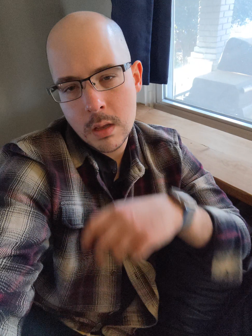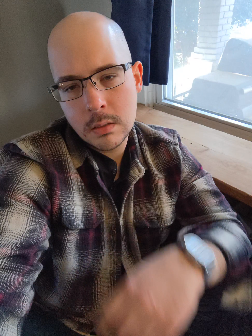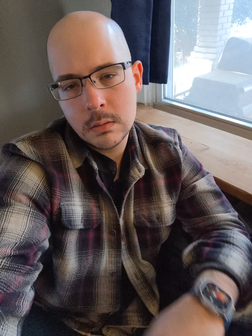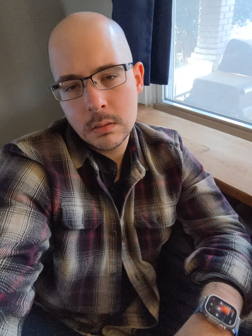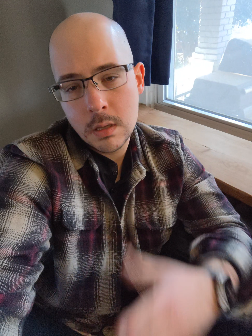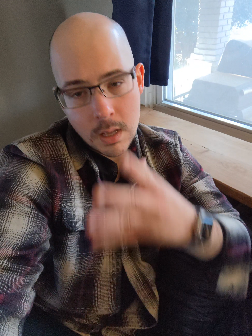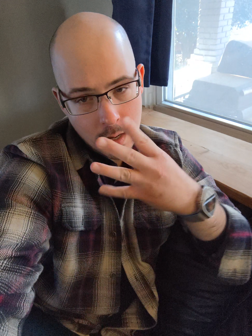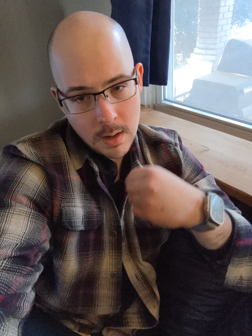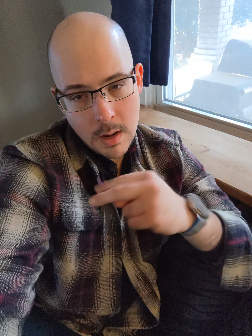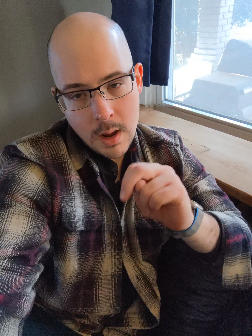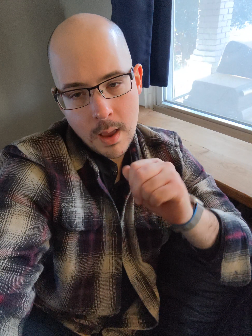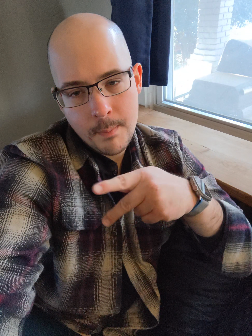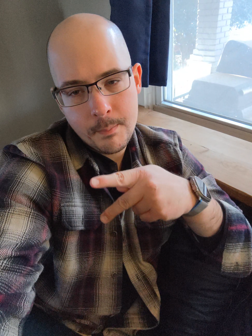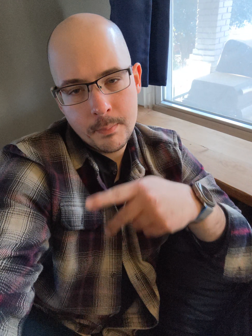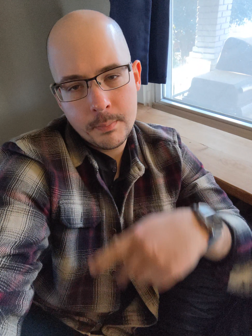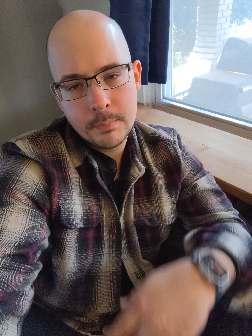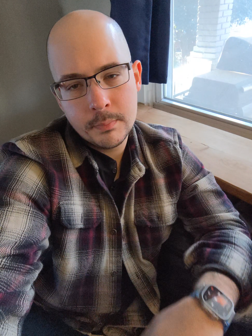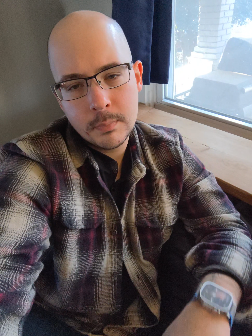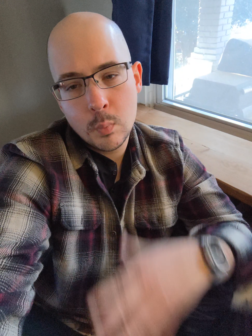nap